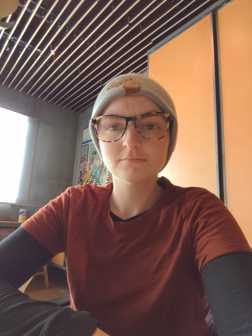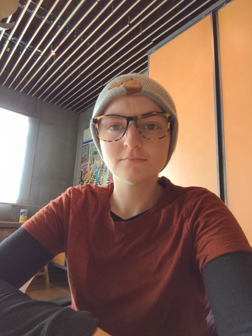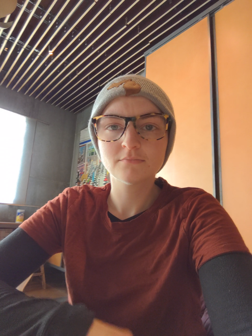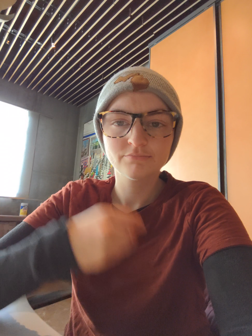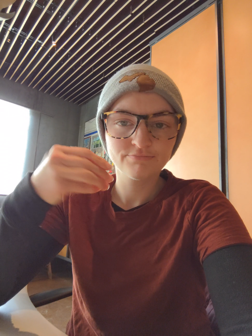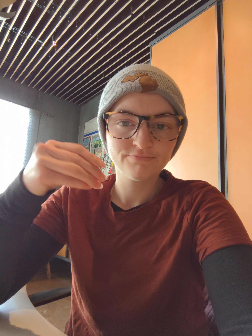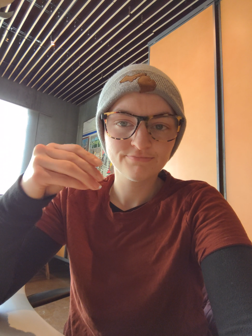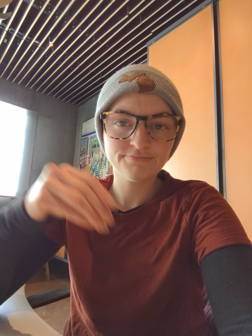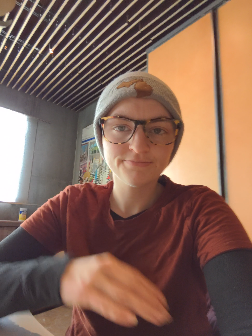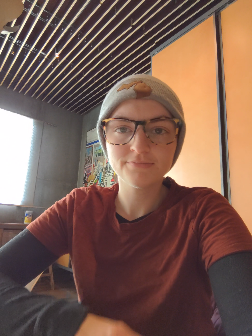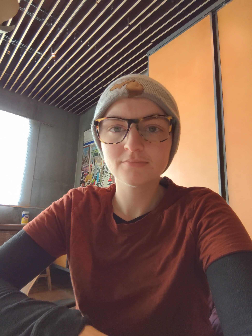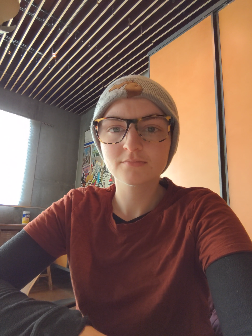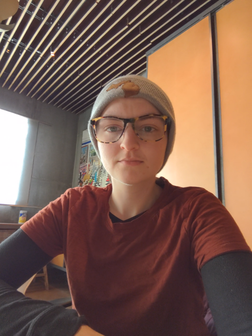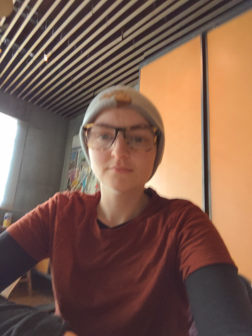store